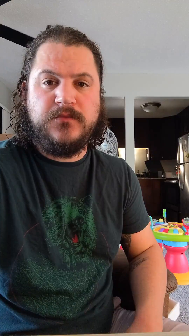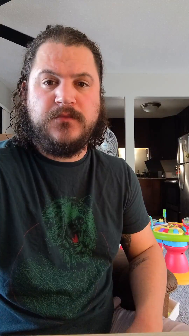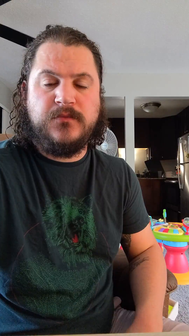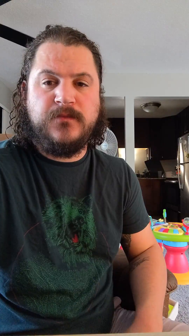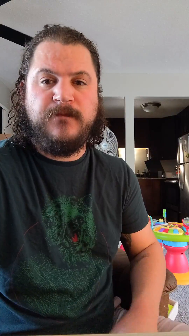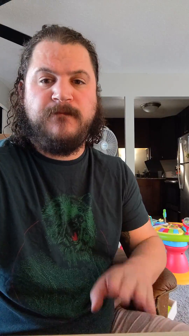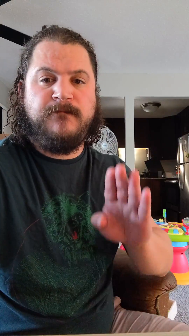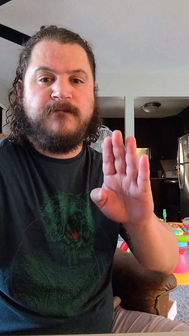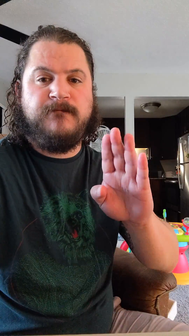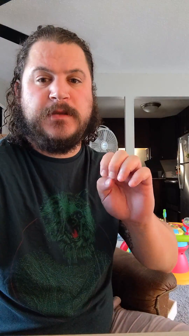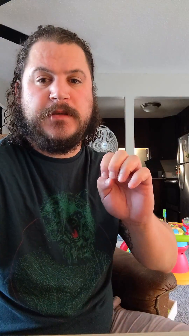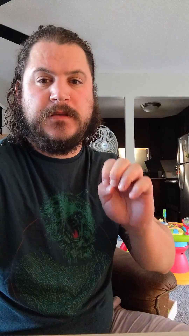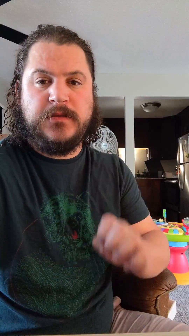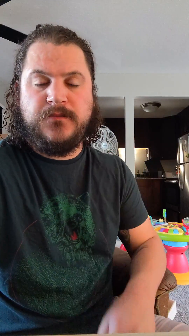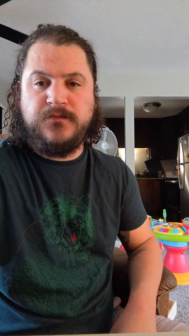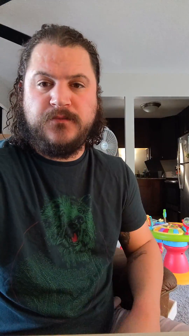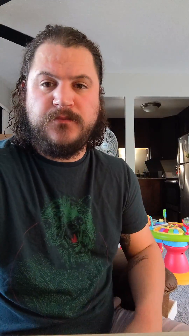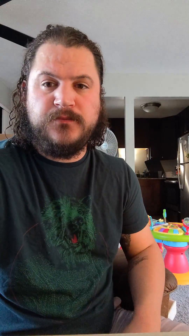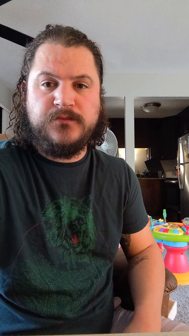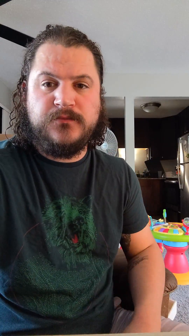be